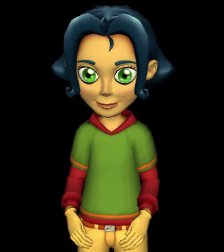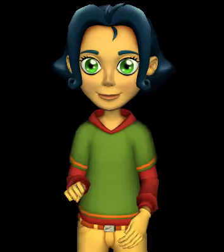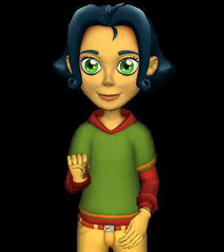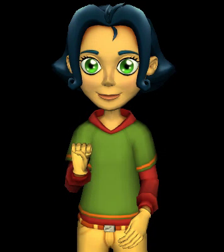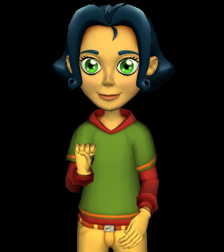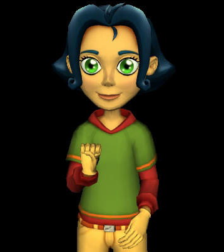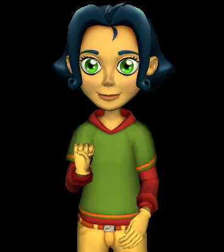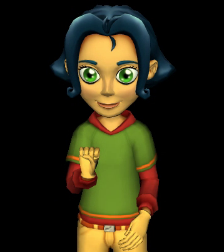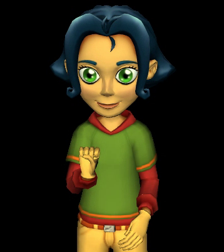أخت